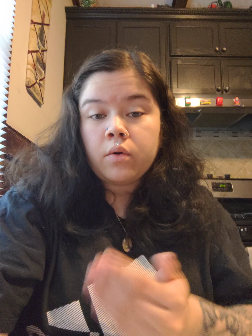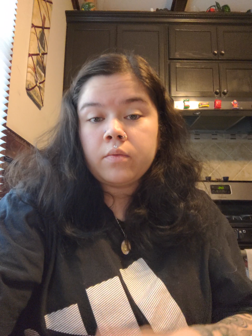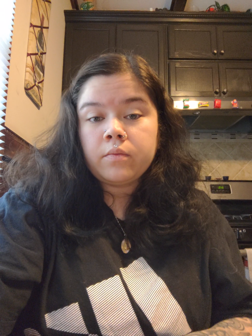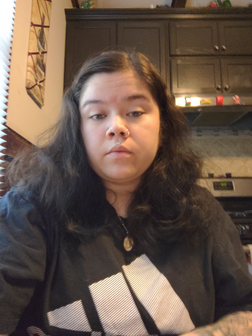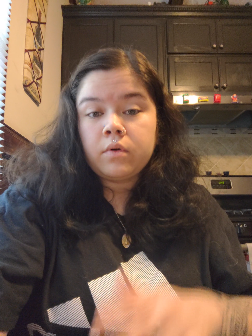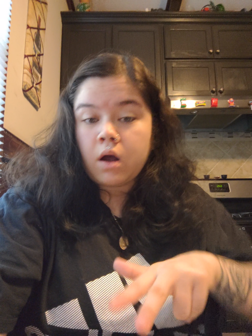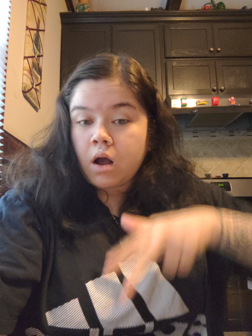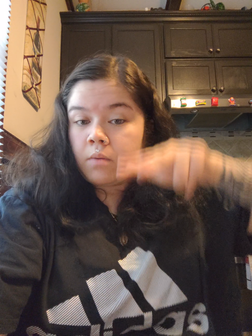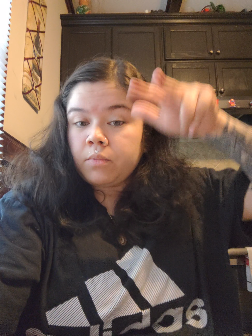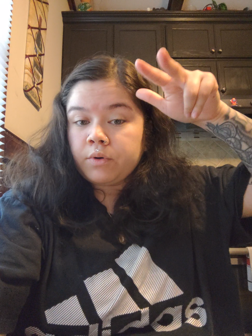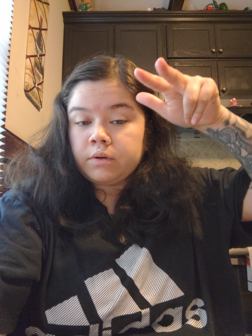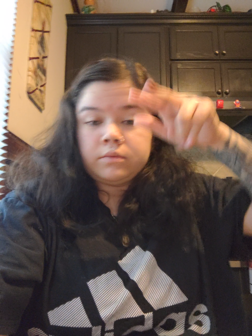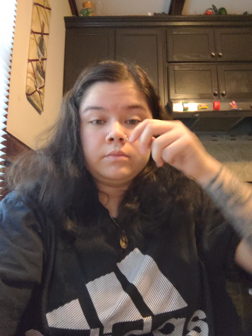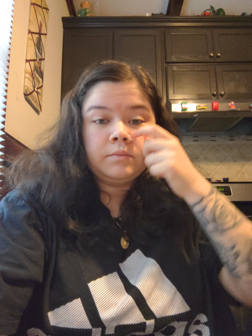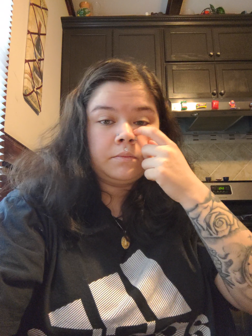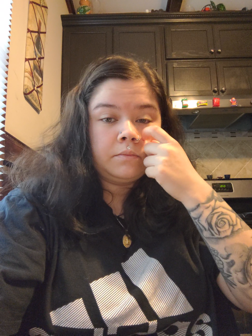helicopter